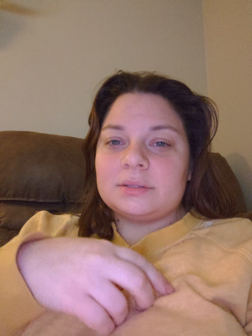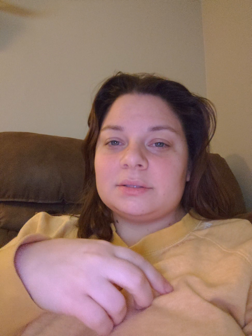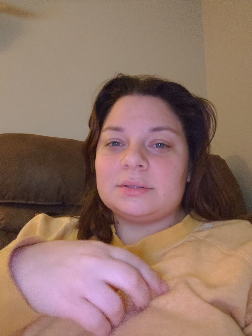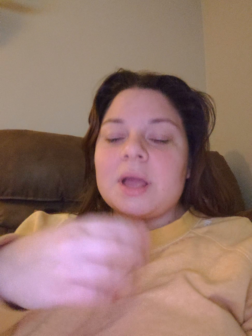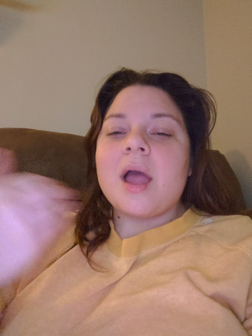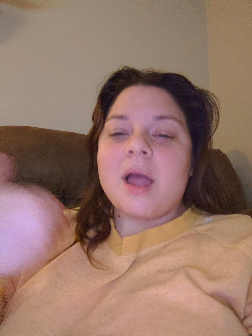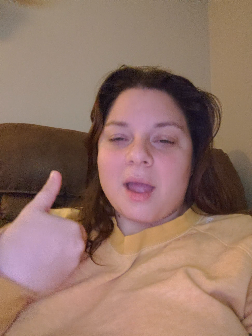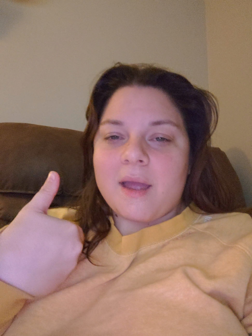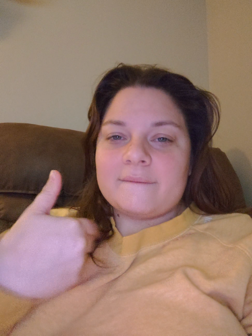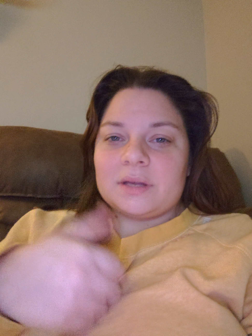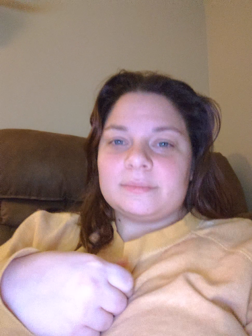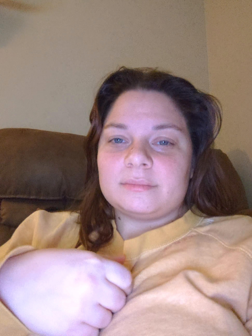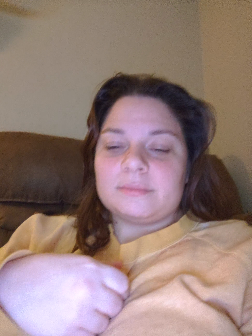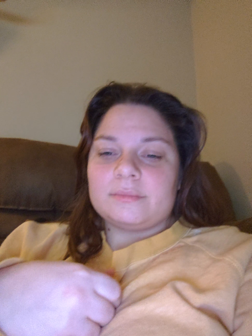have